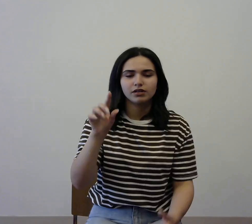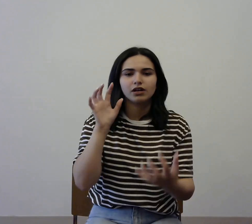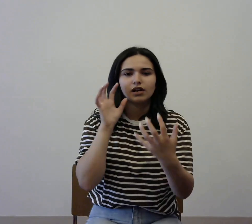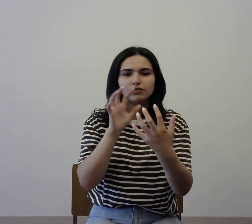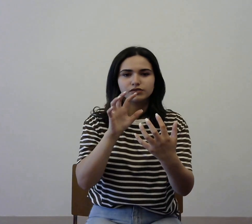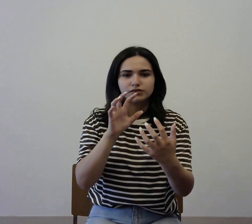avtobus